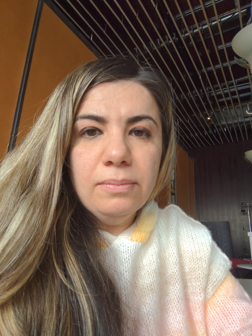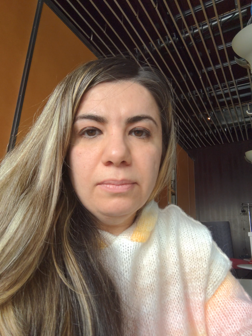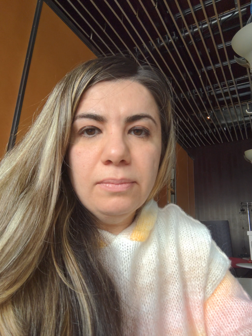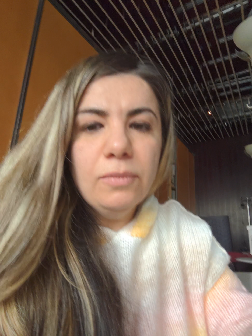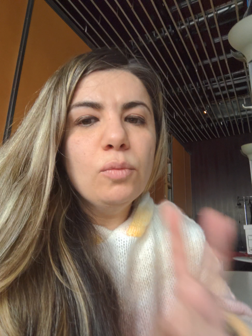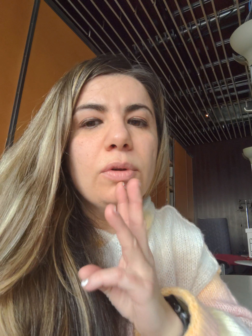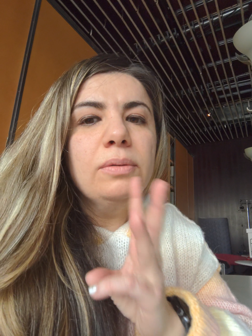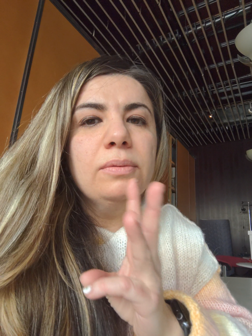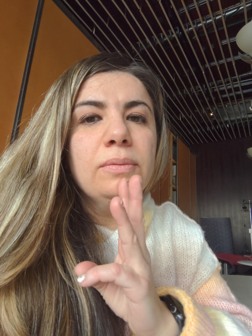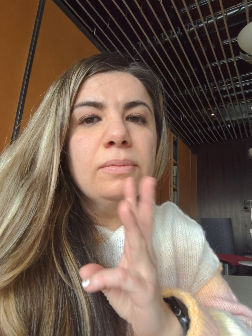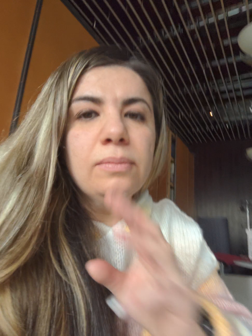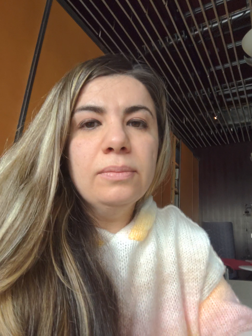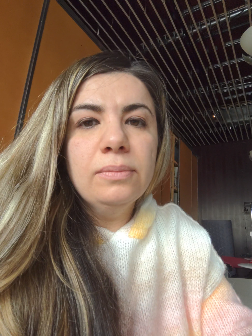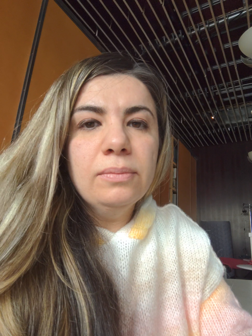water